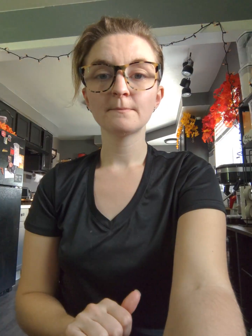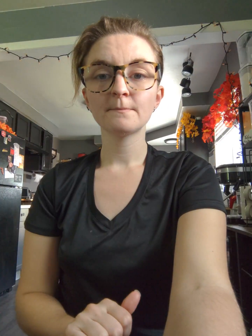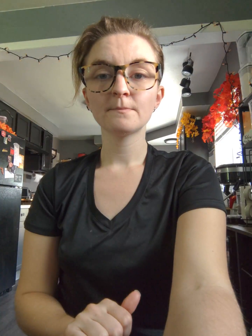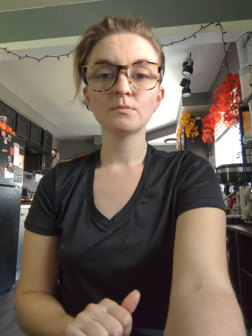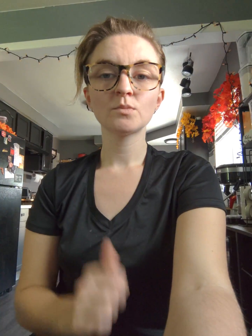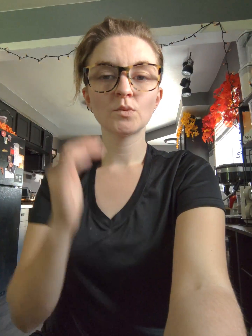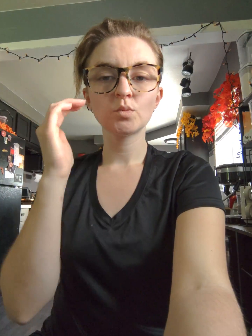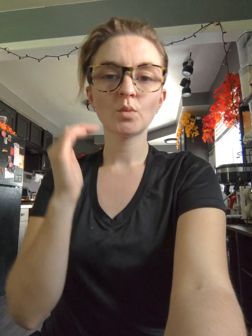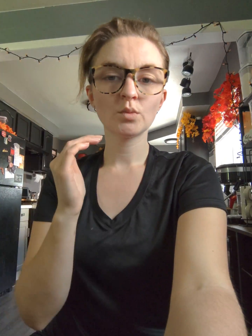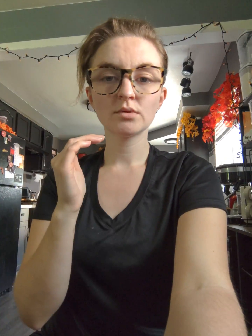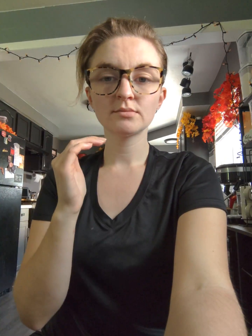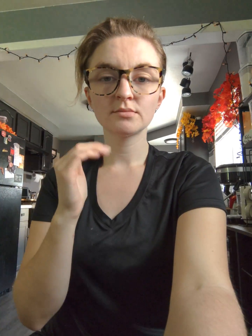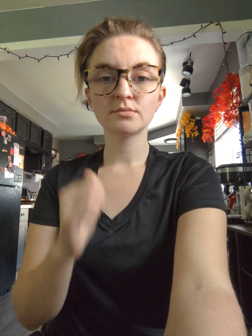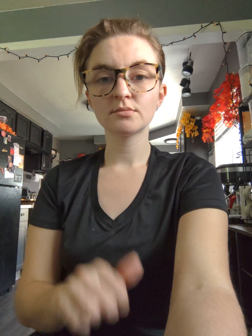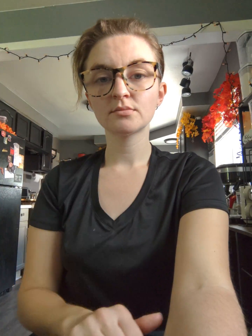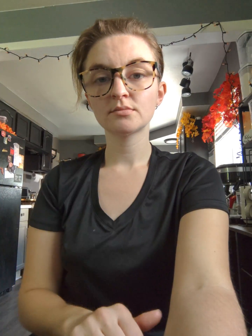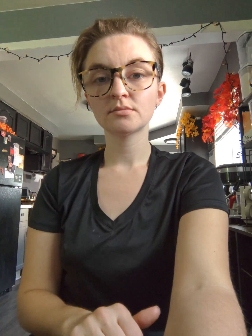short